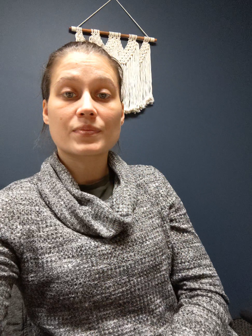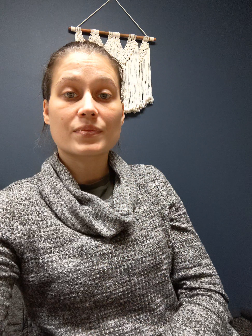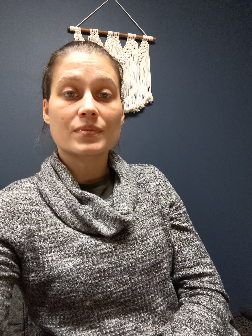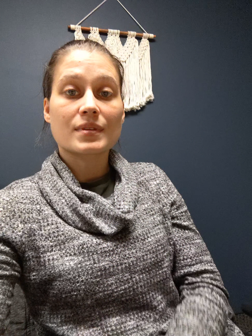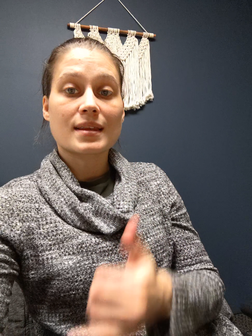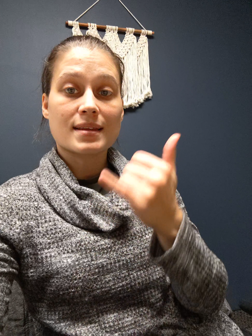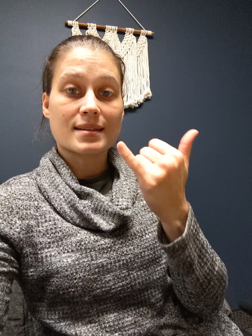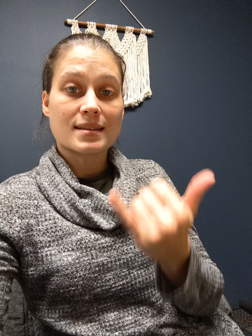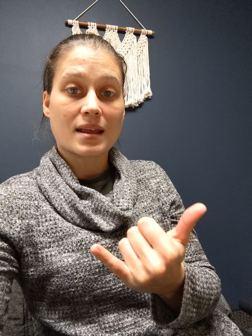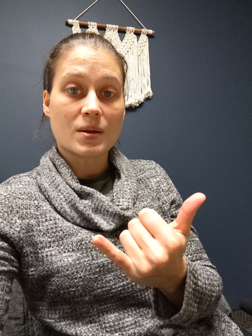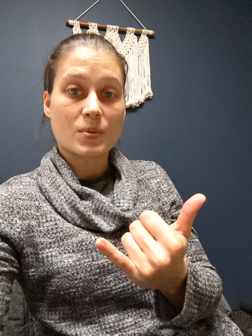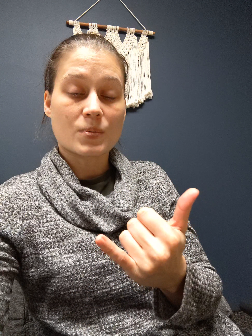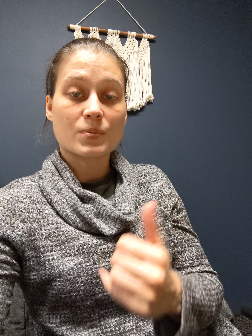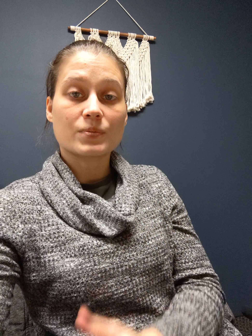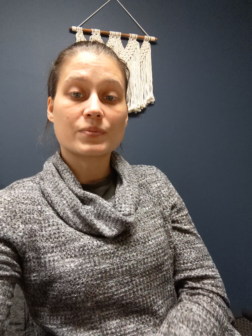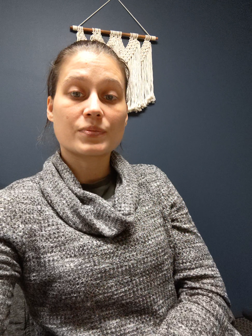now